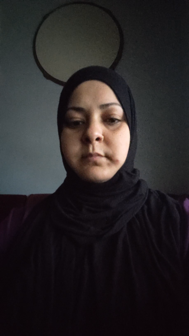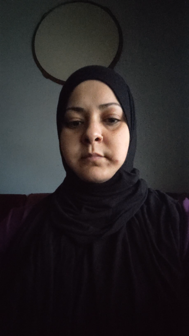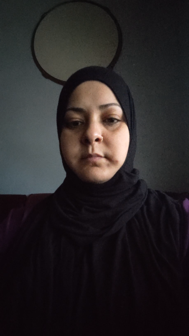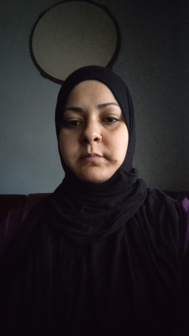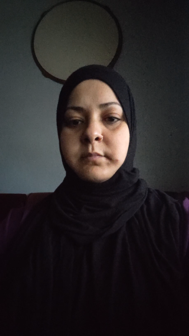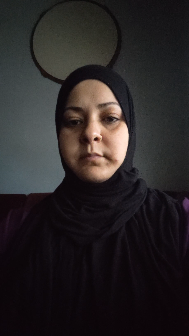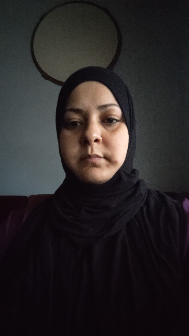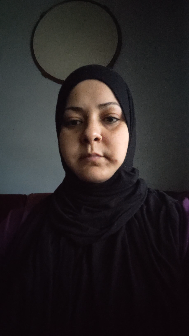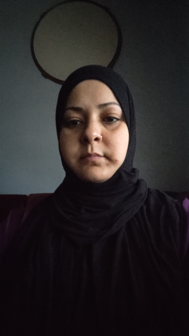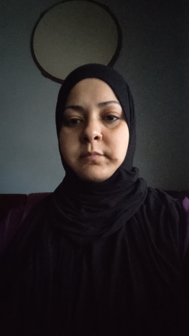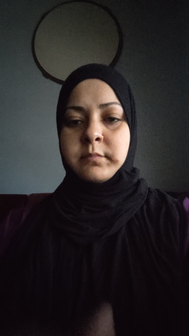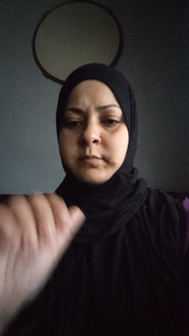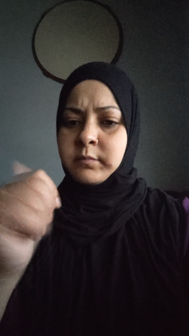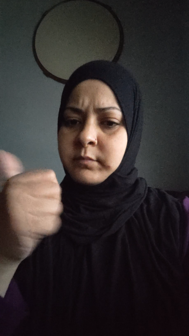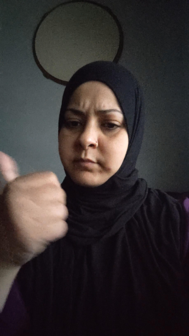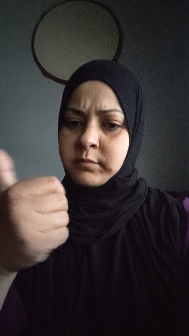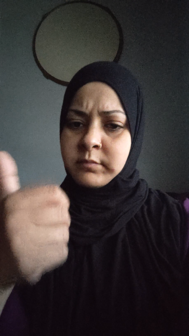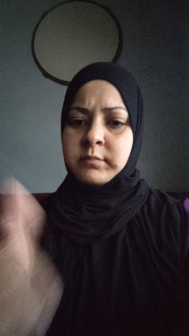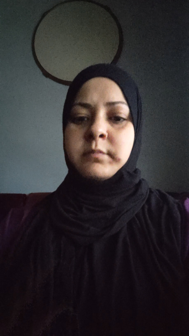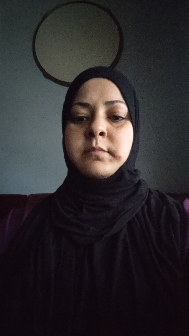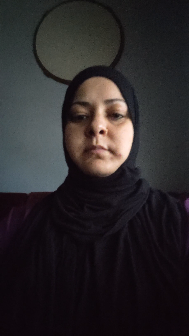how